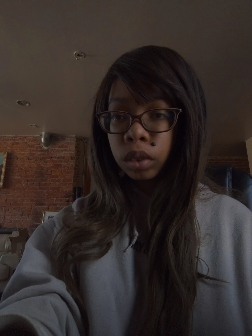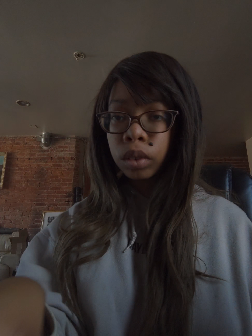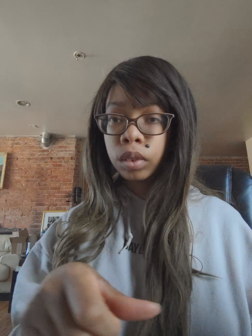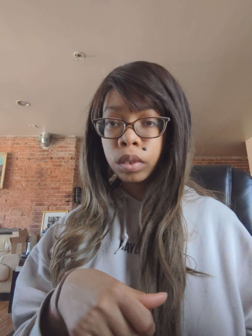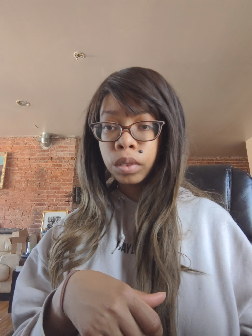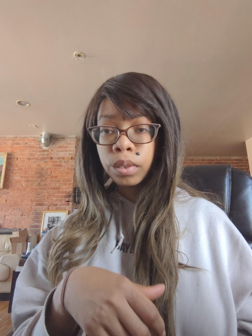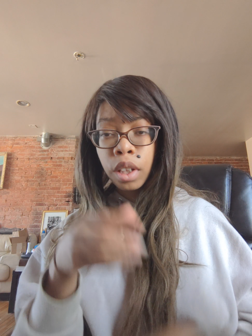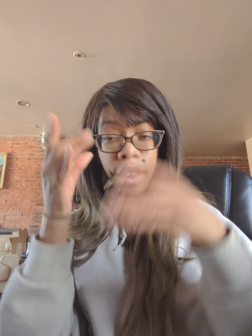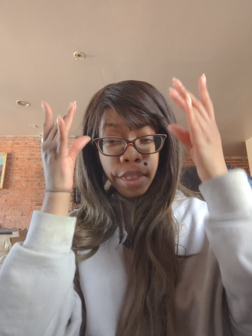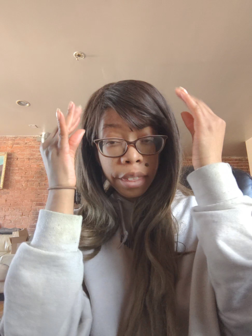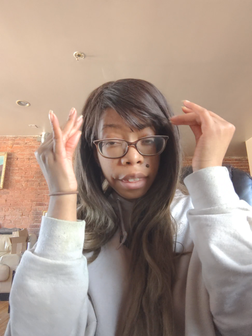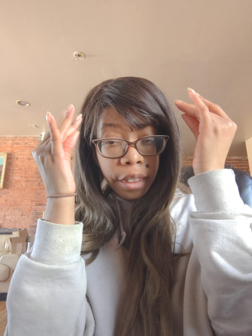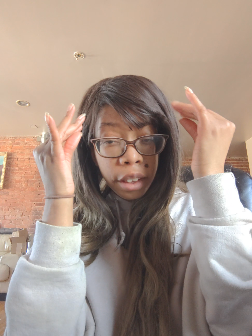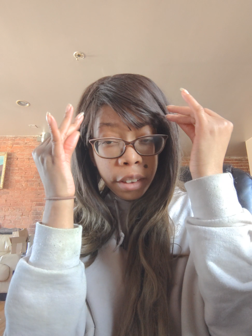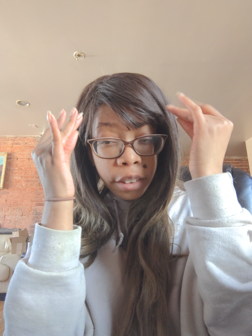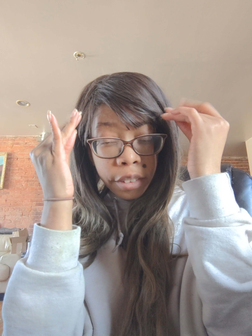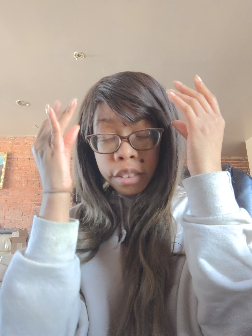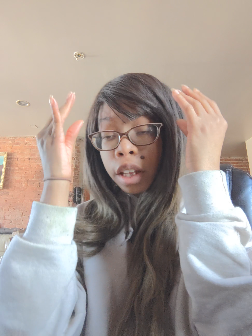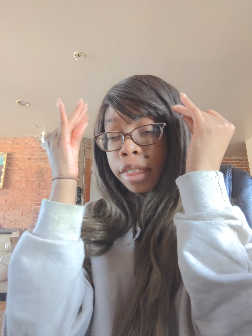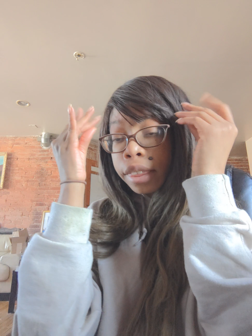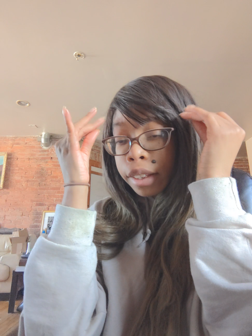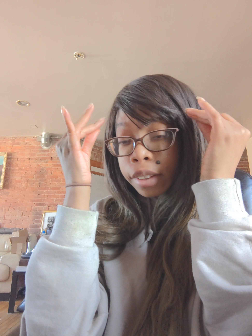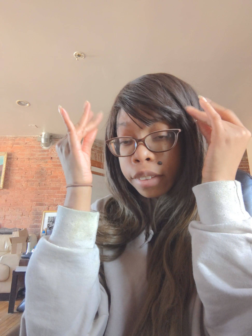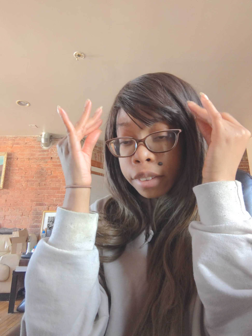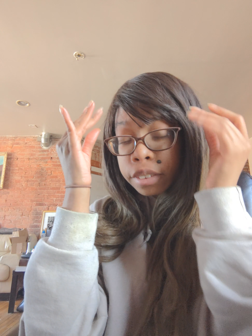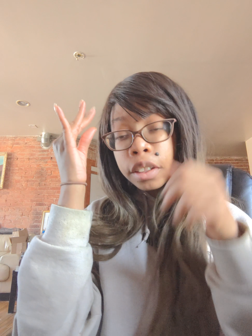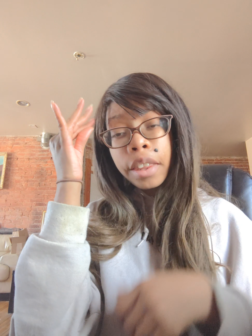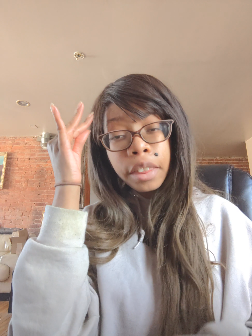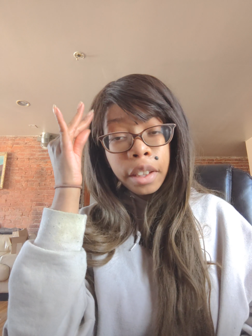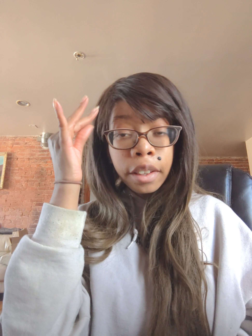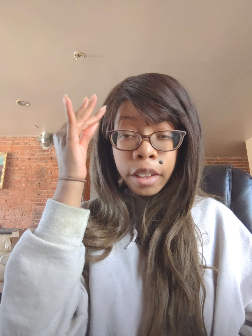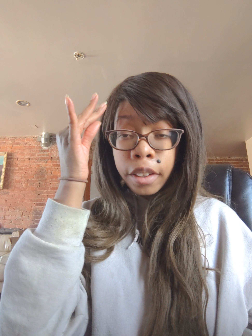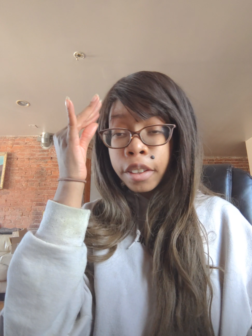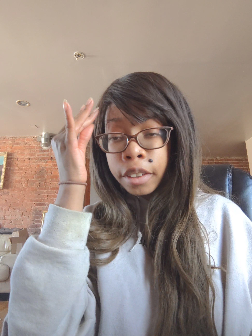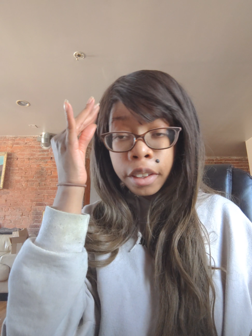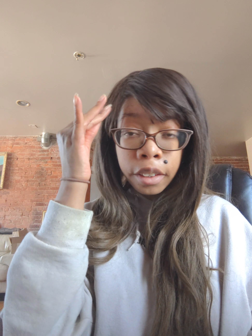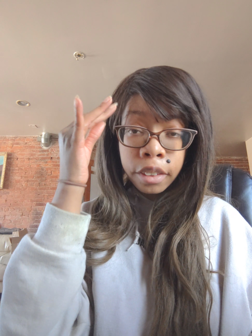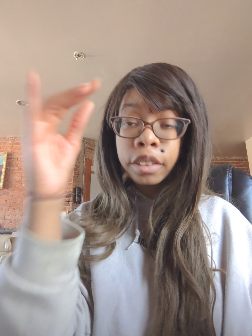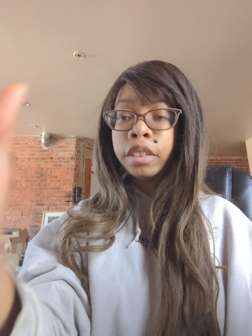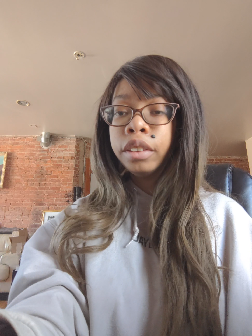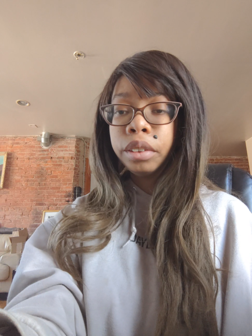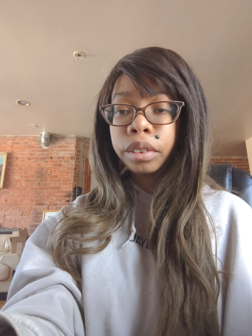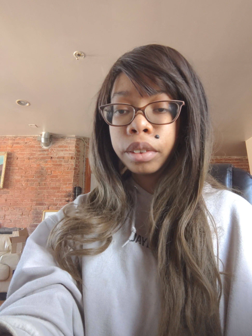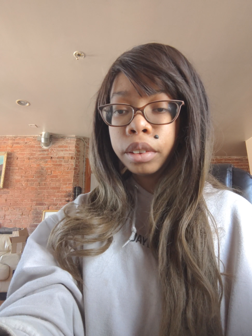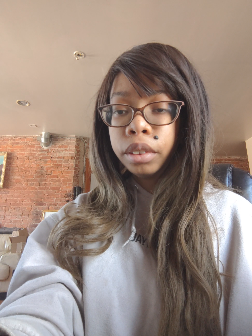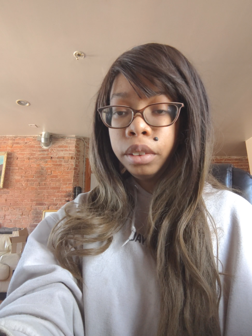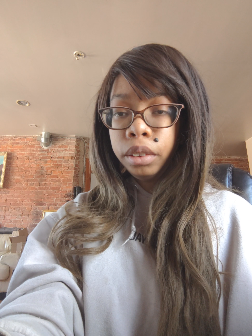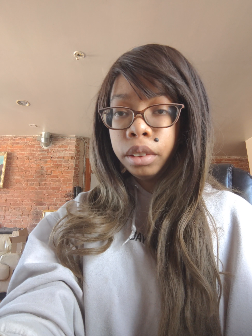think